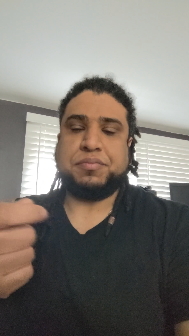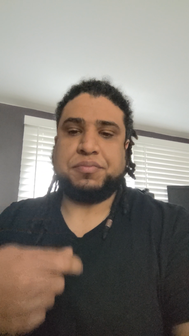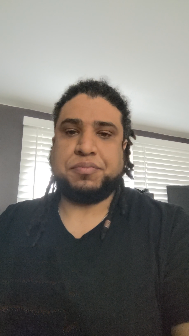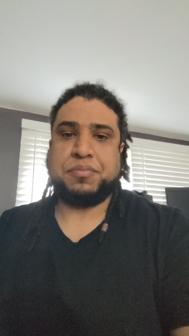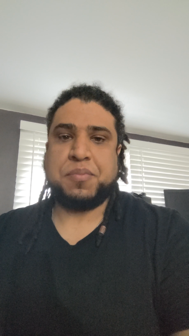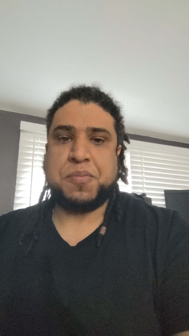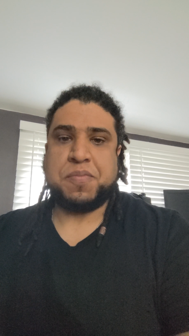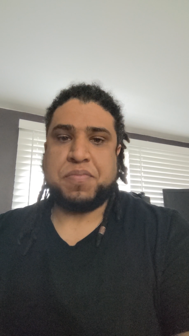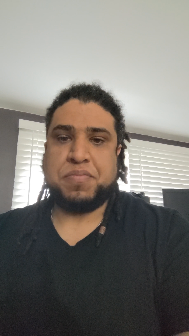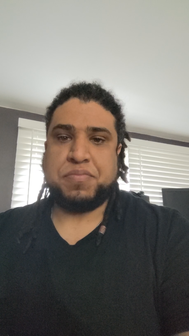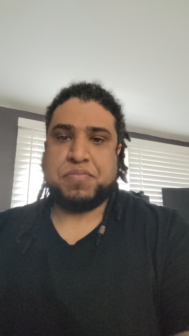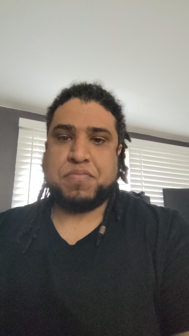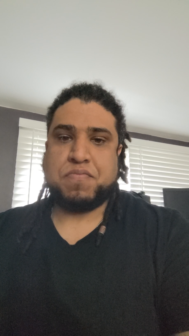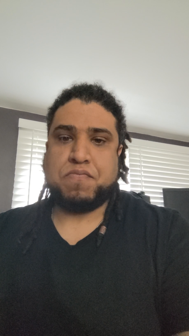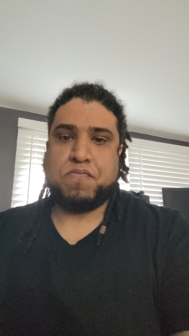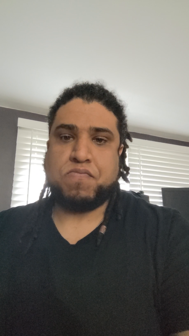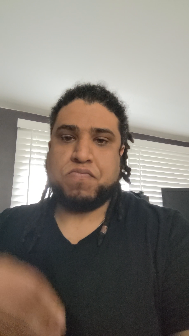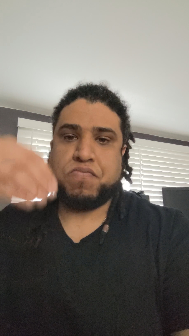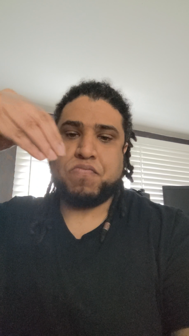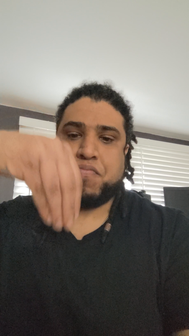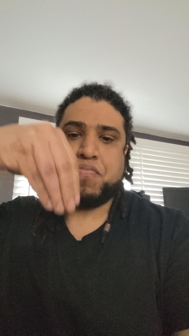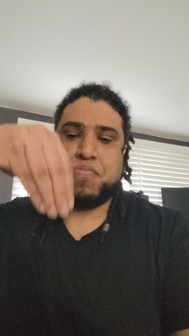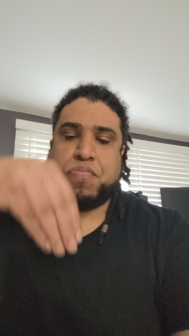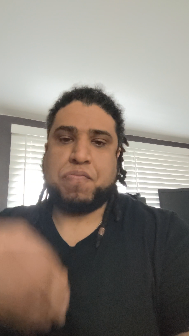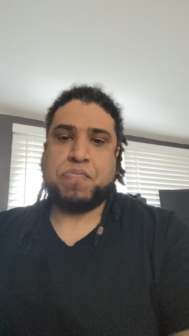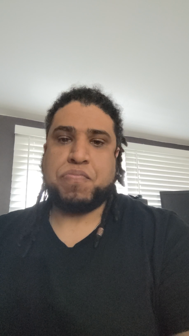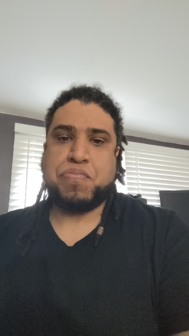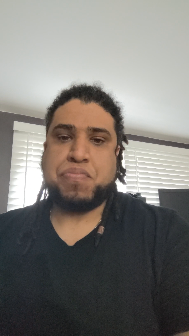inside